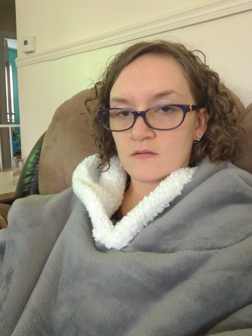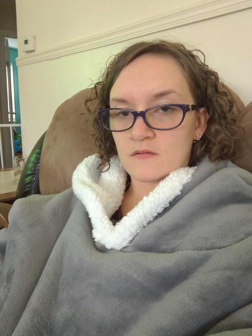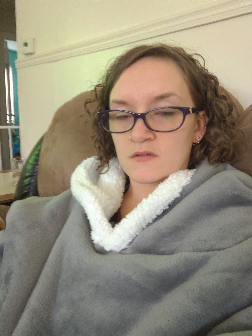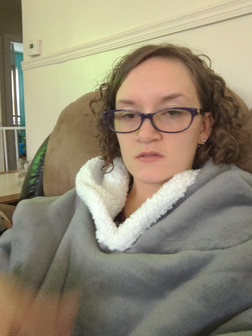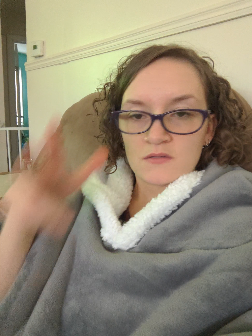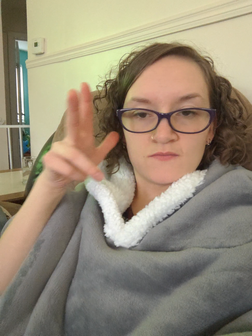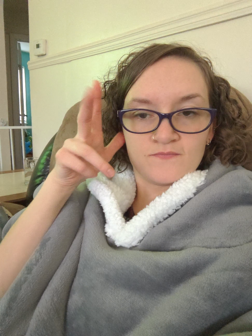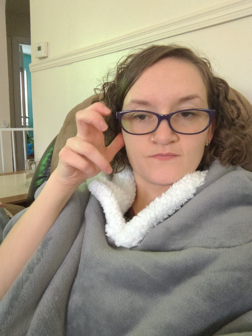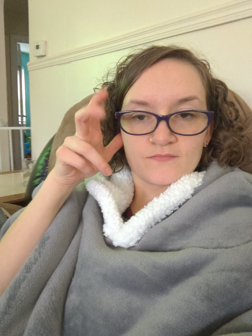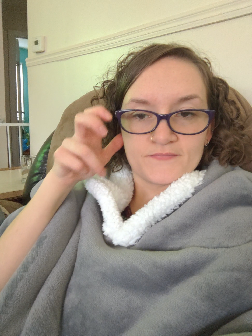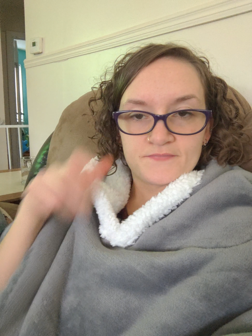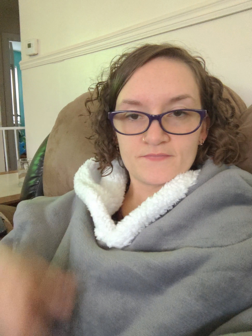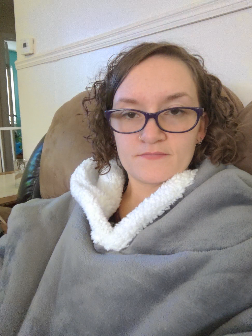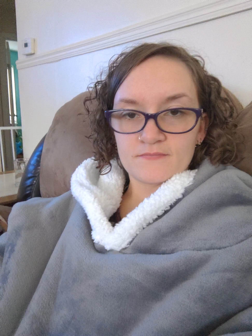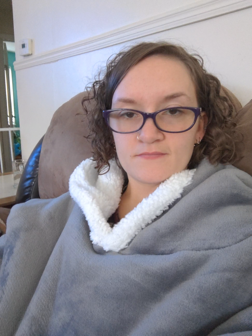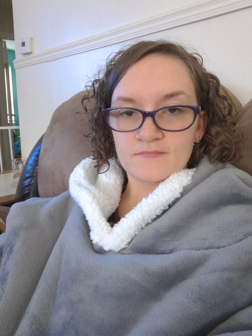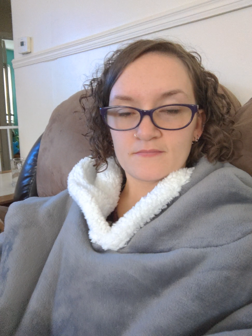hear